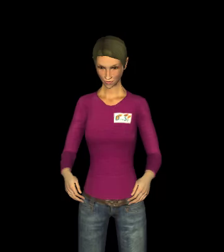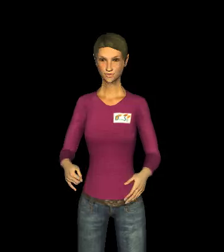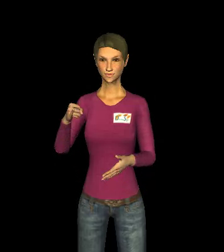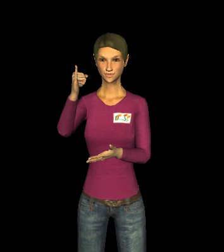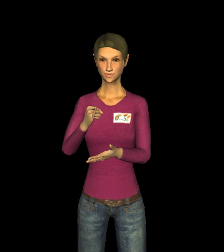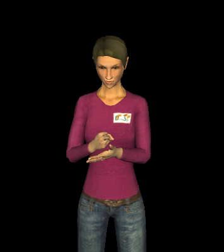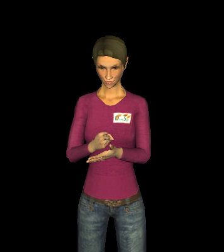حتى